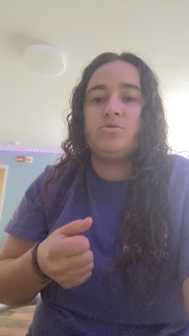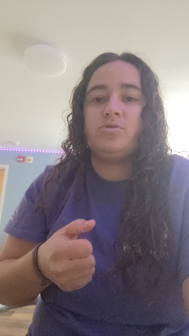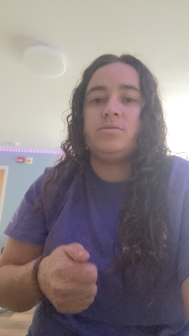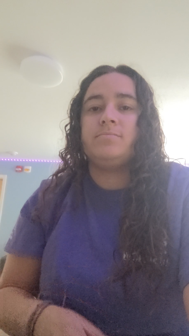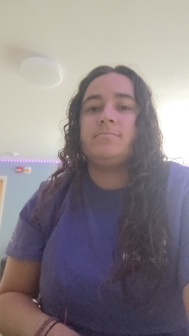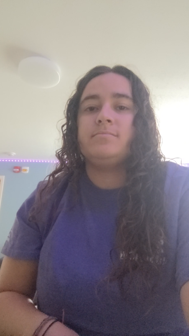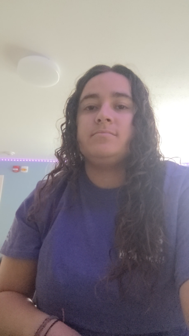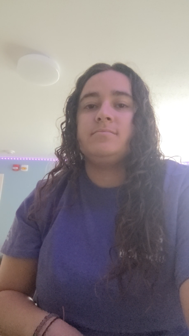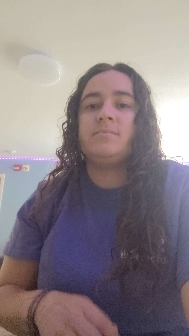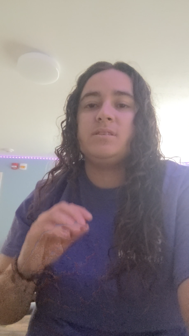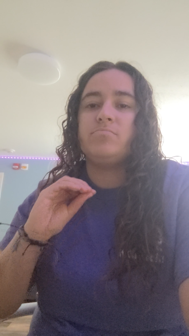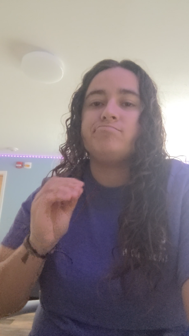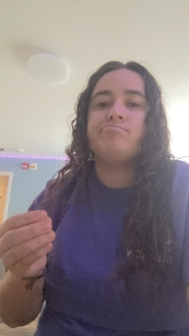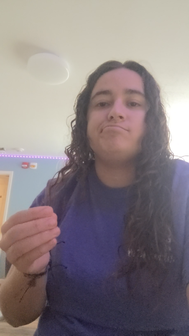none